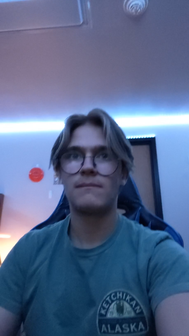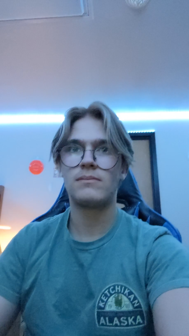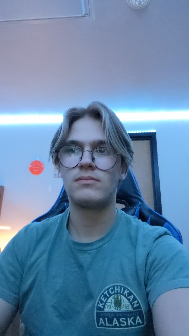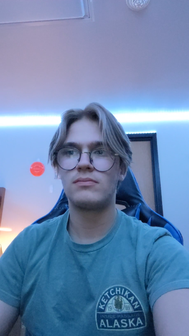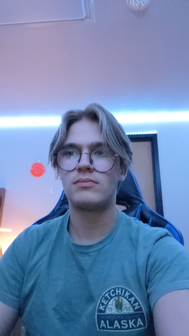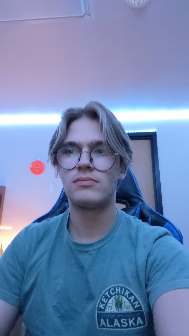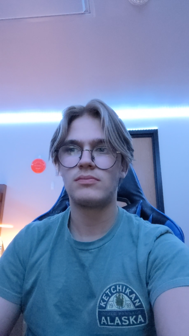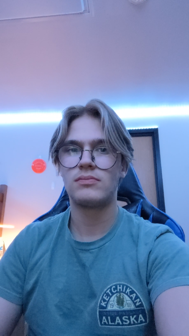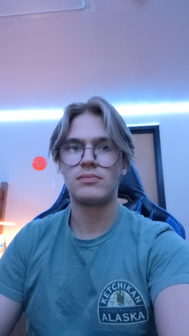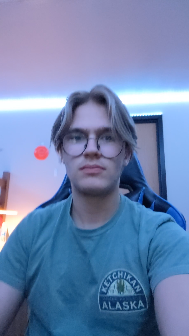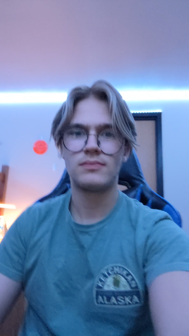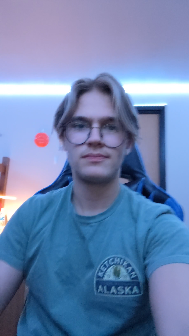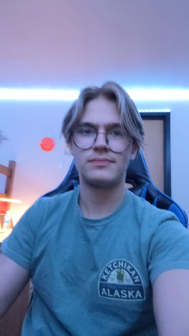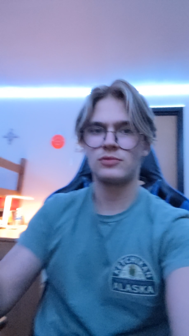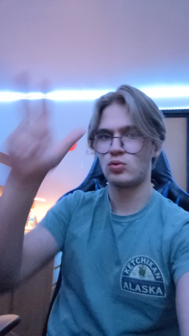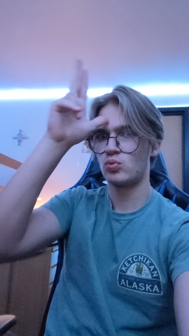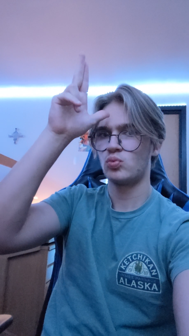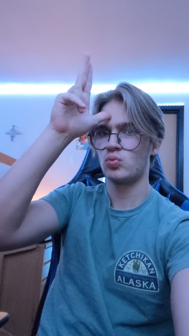rooster